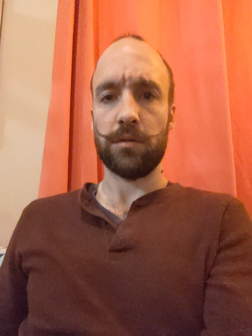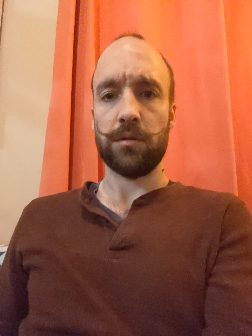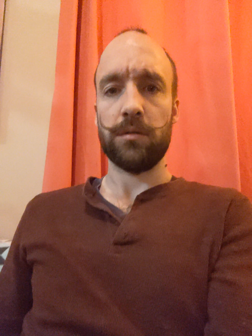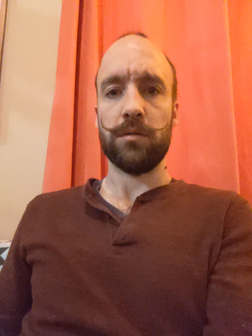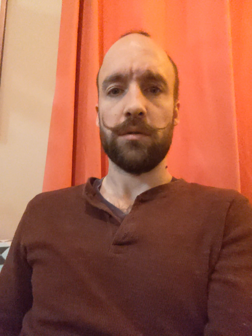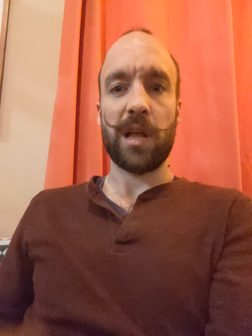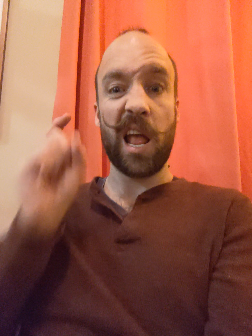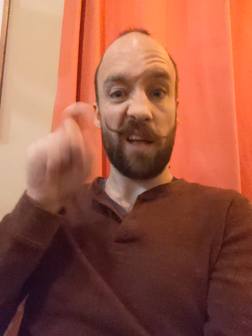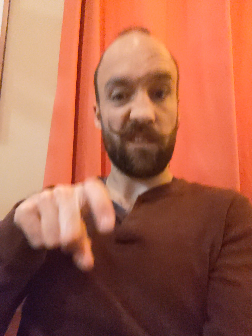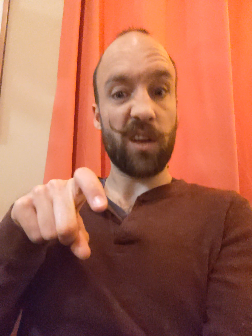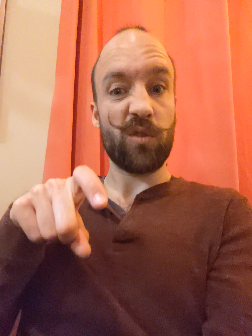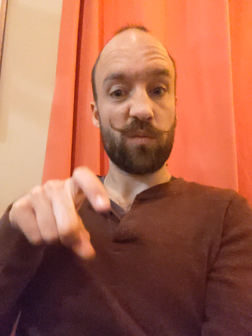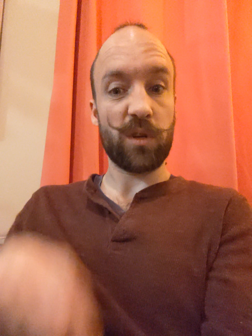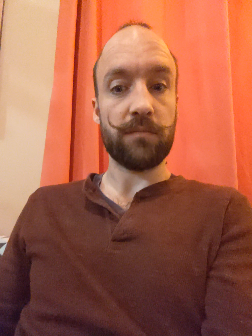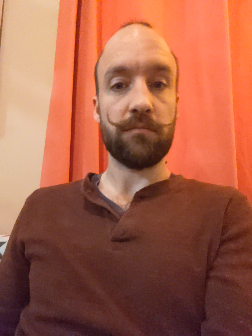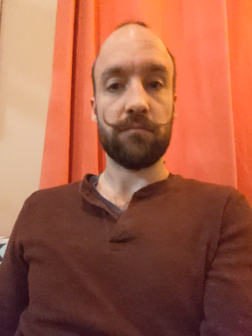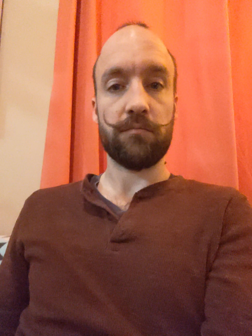have to